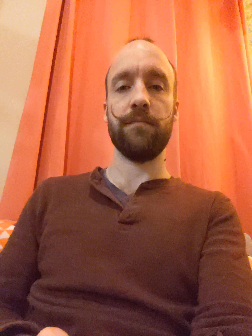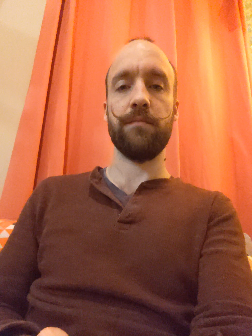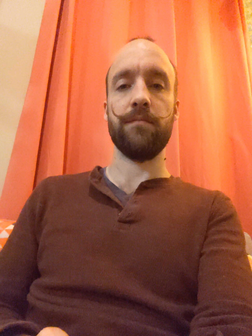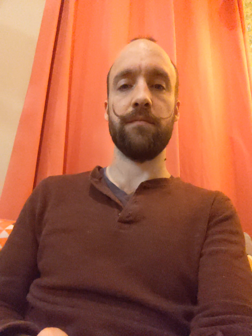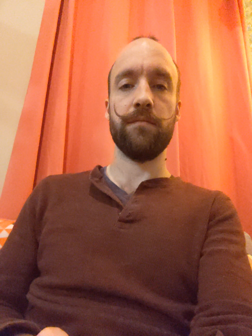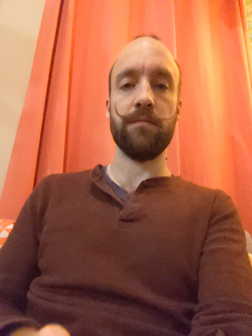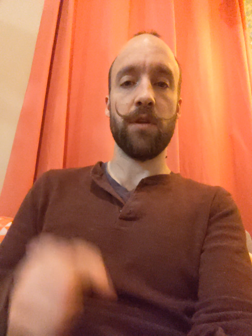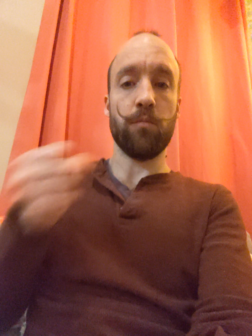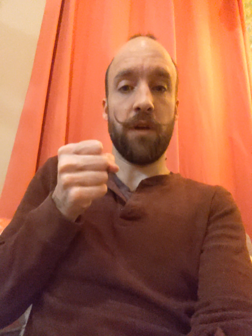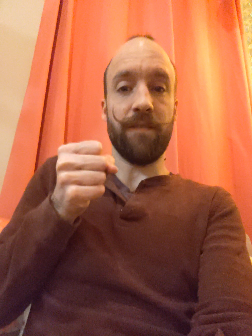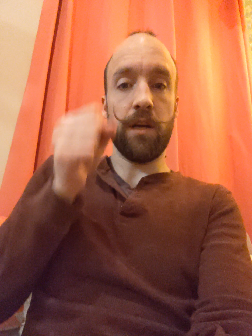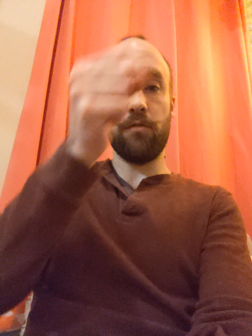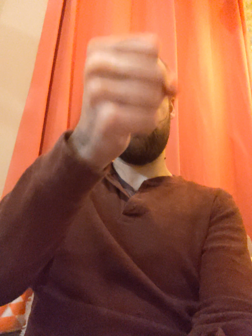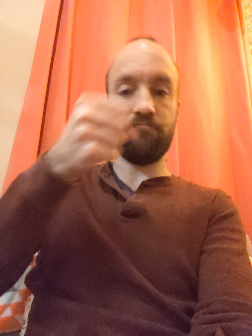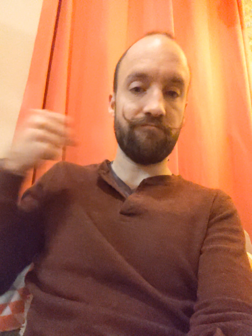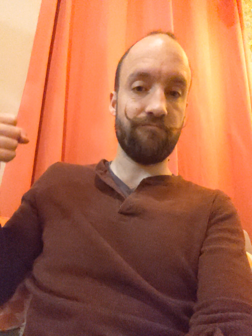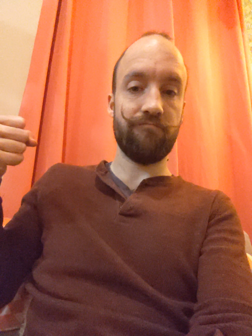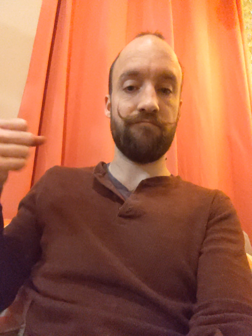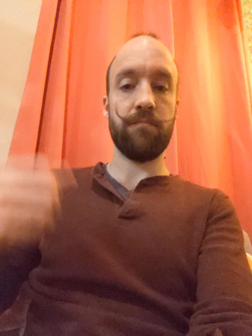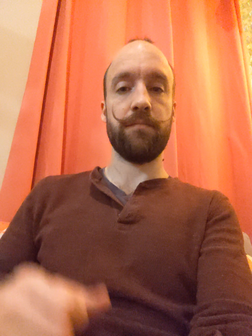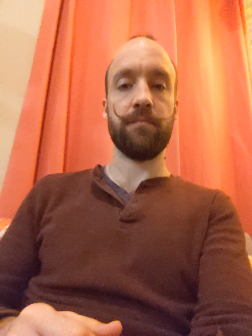refrigerator